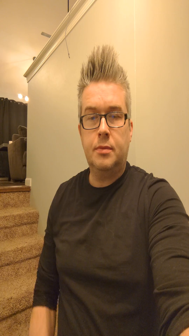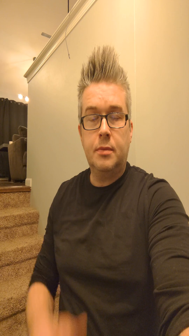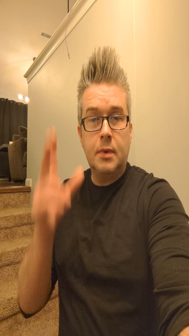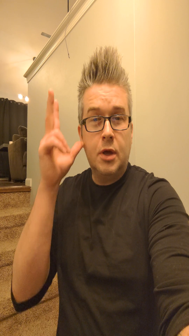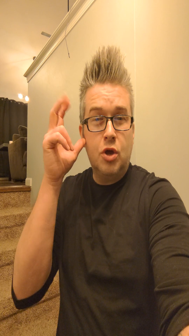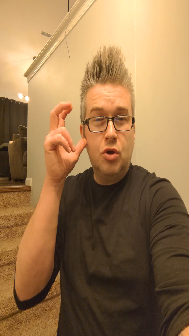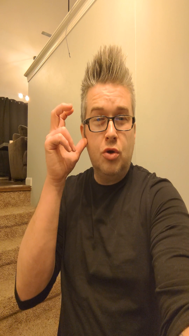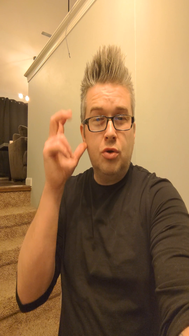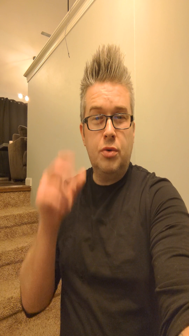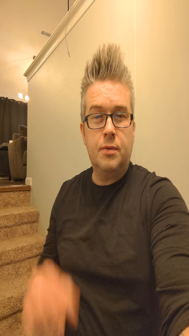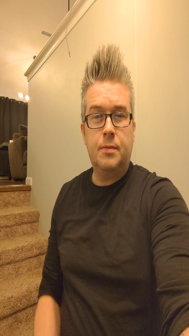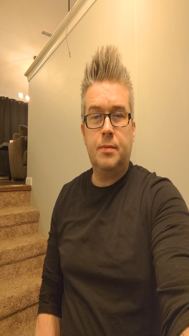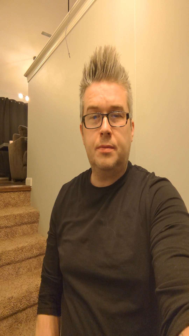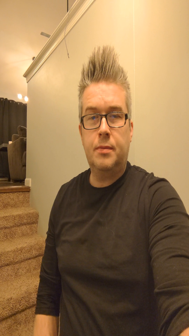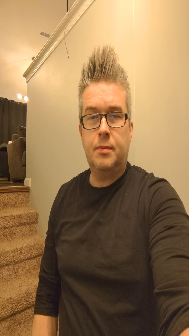hear